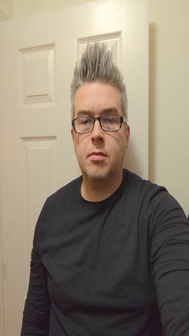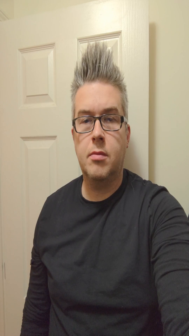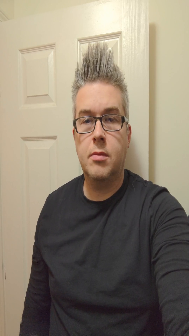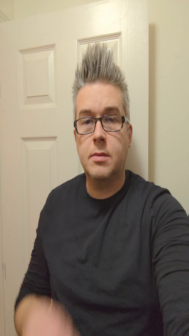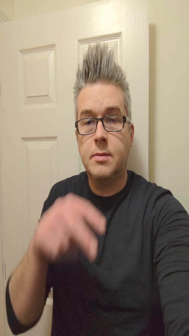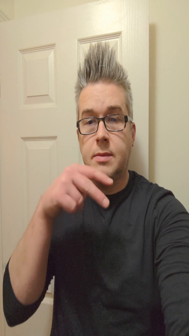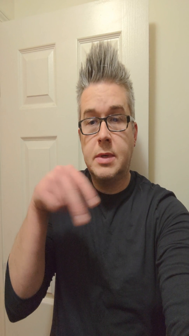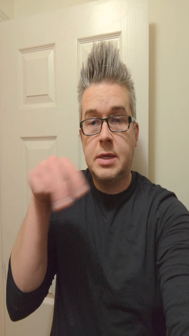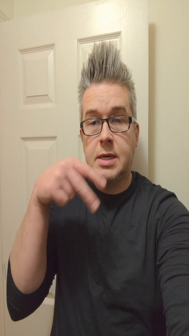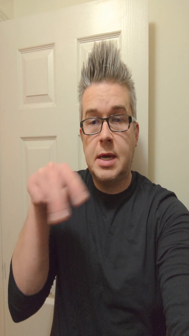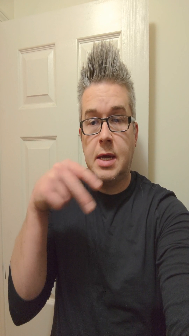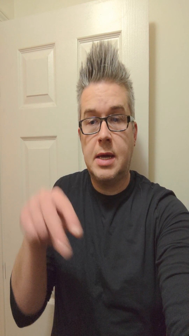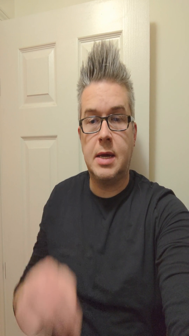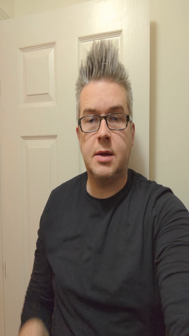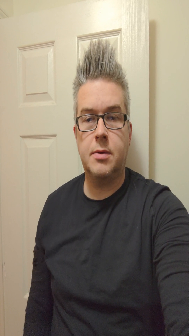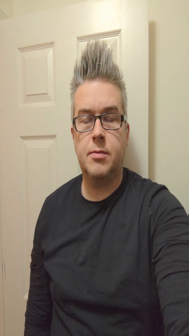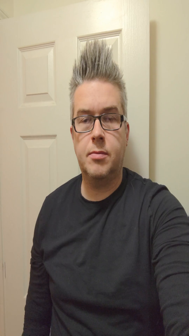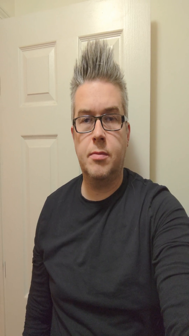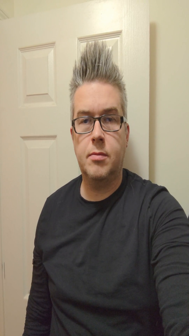dance